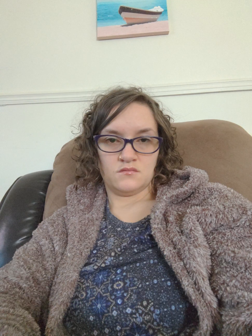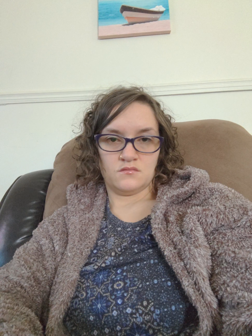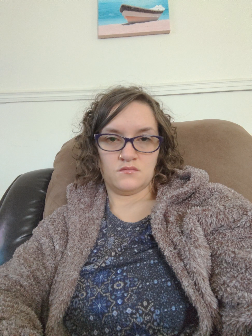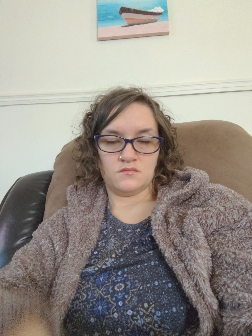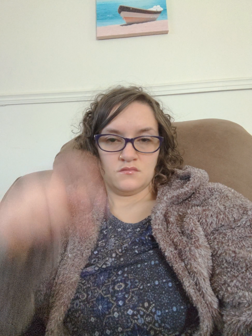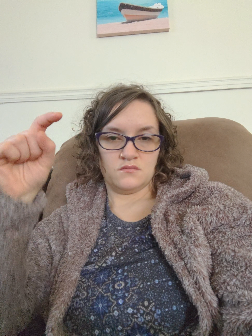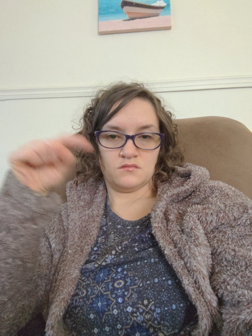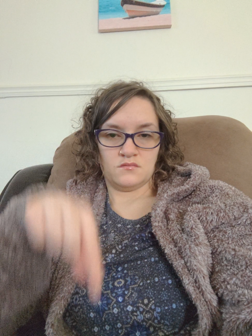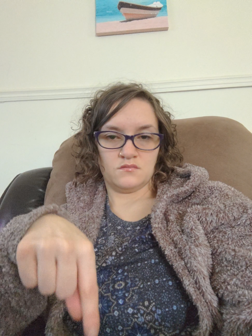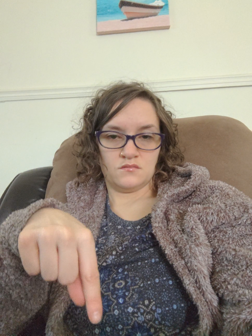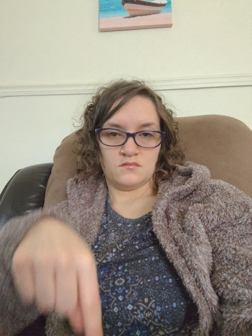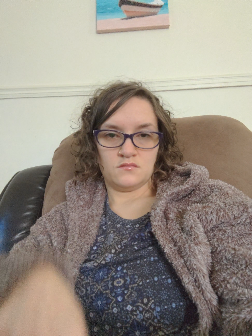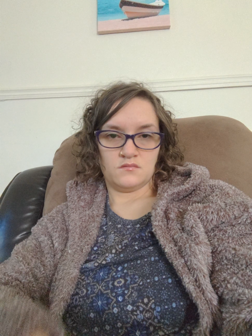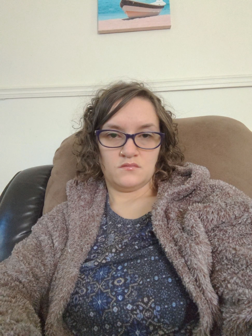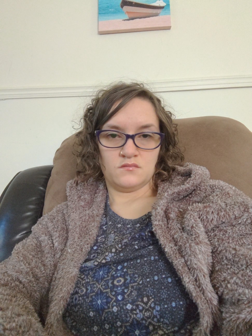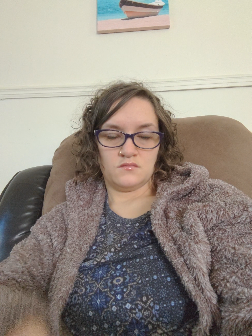down